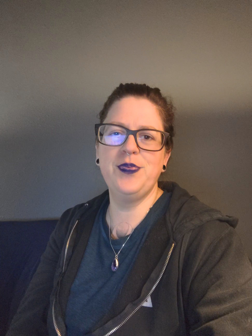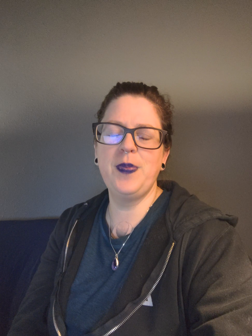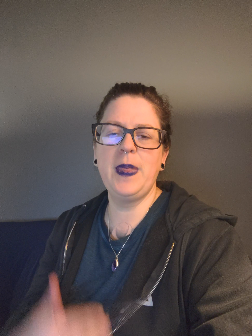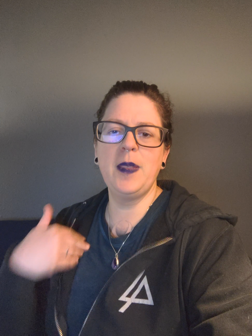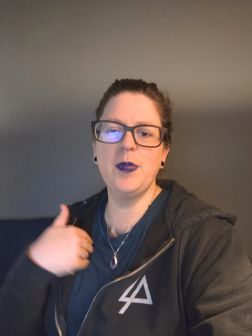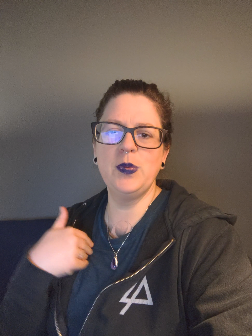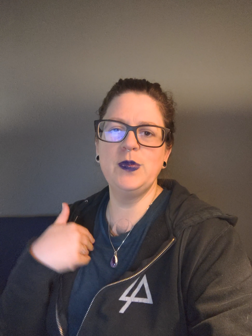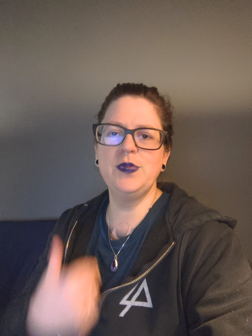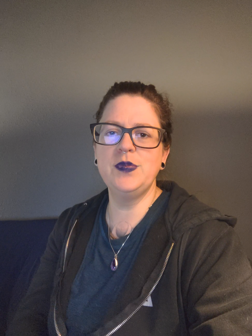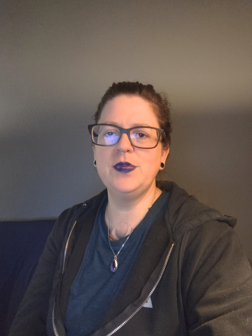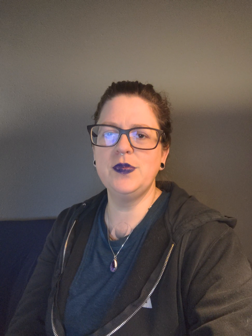animal